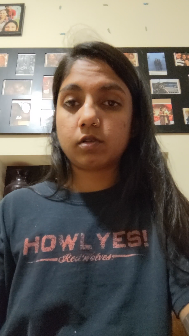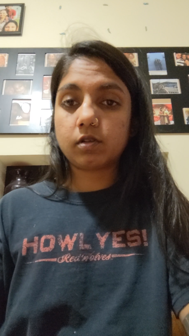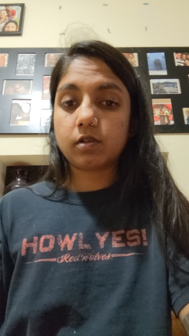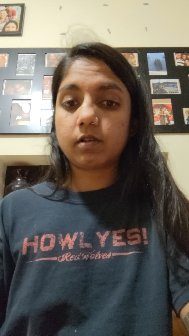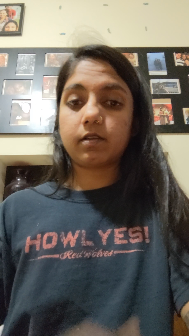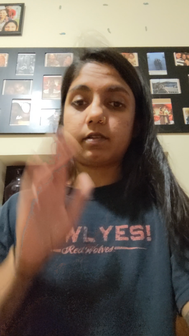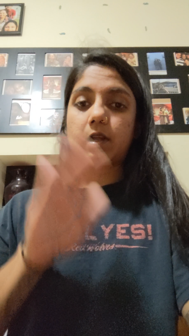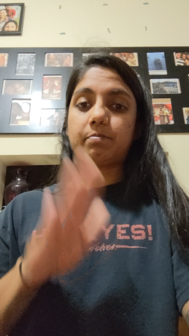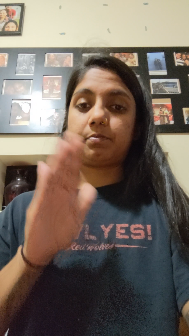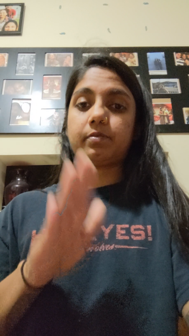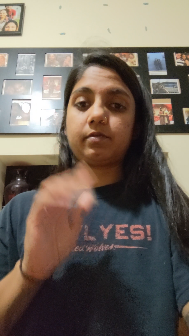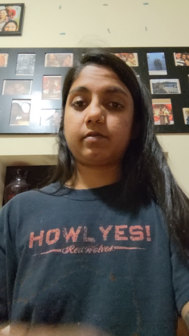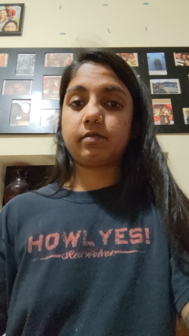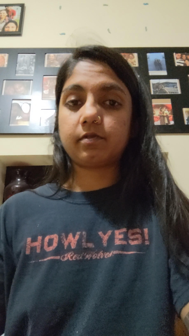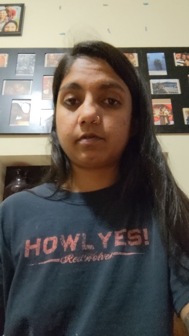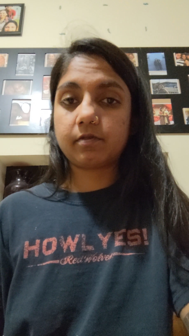clap